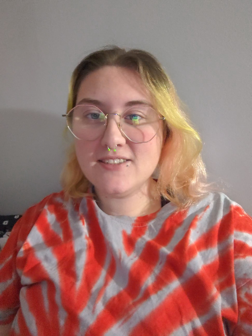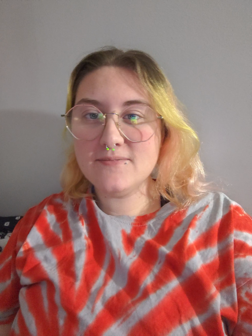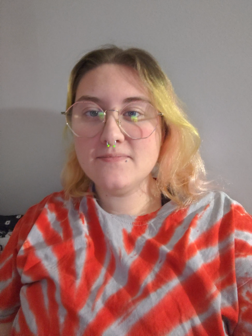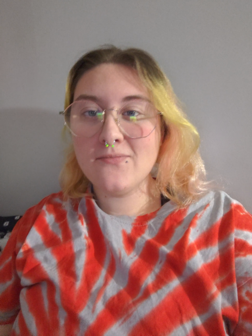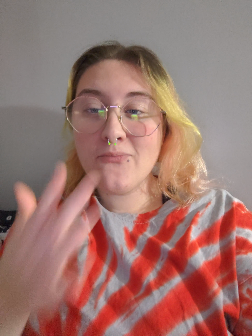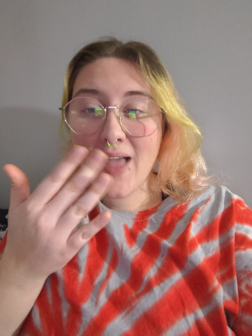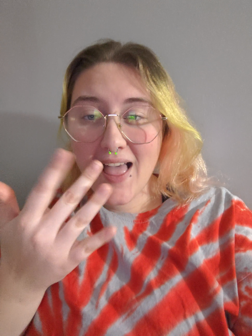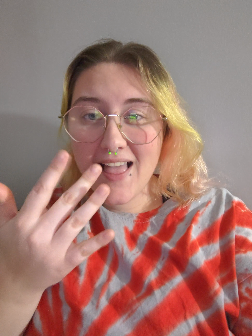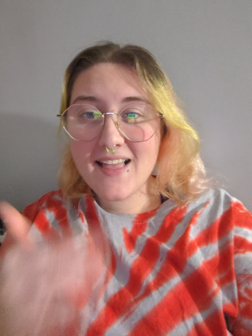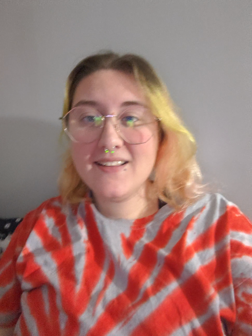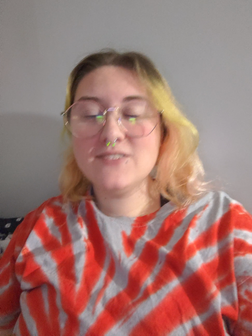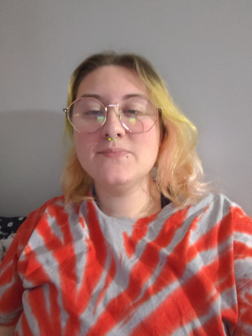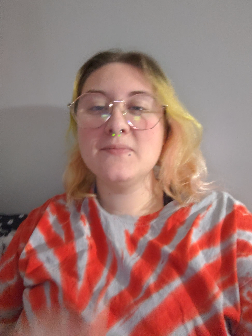wait